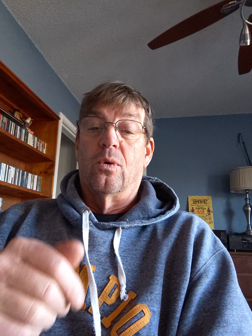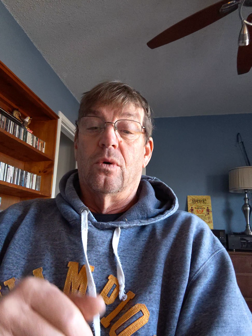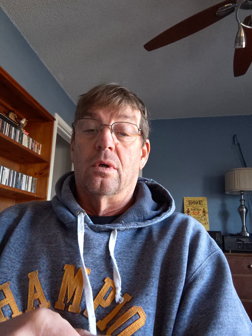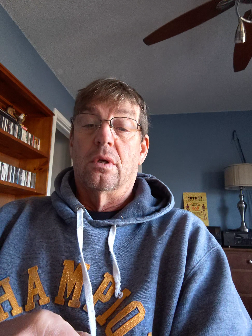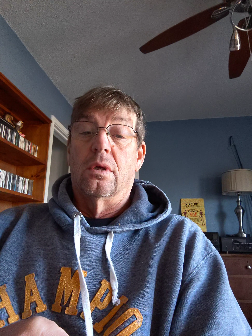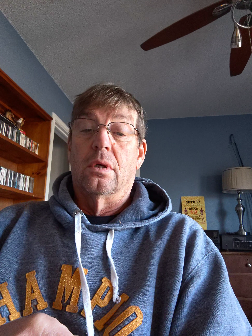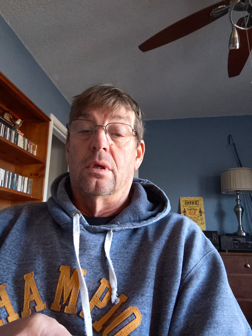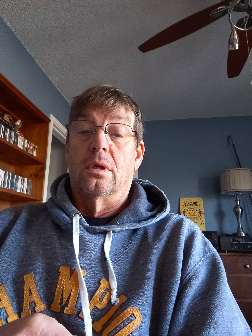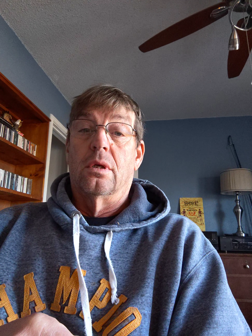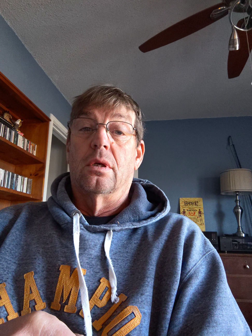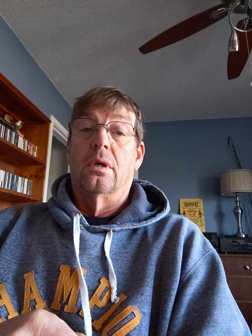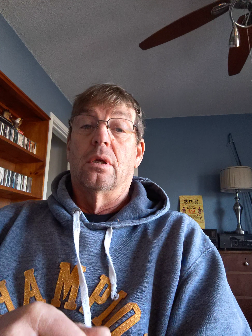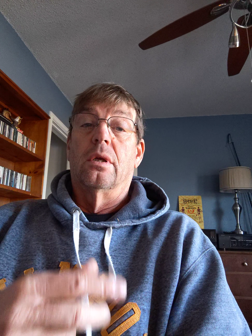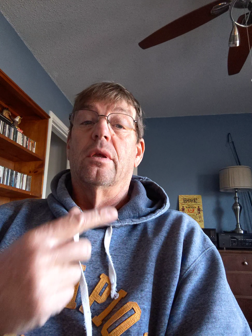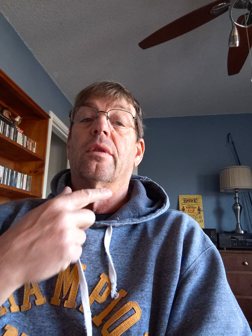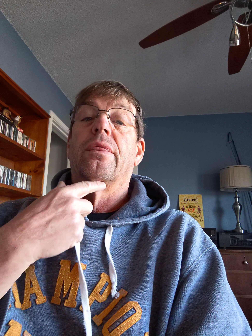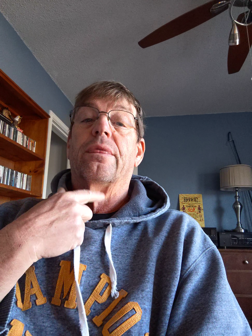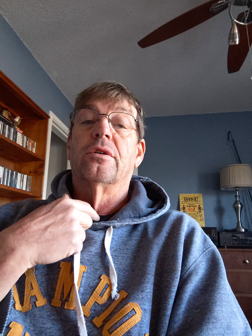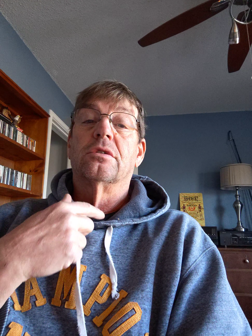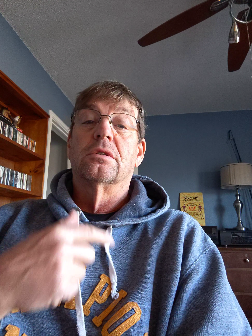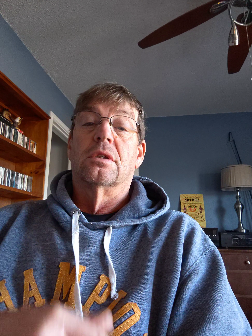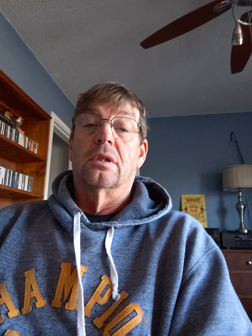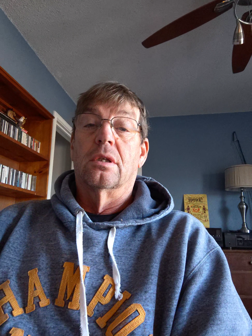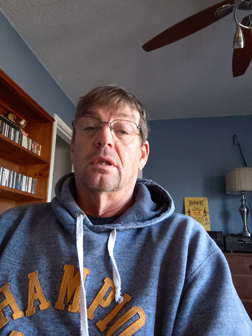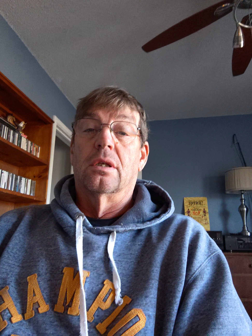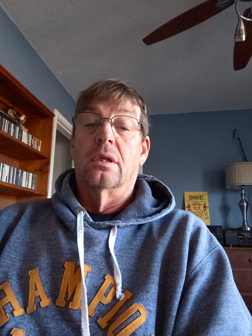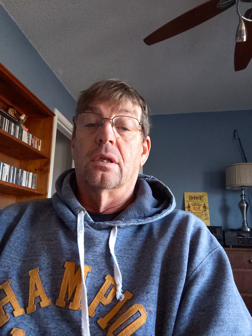thirsty